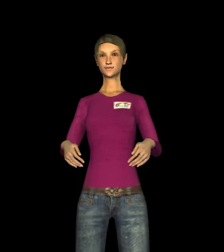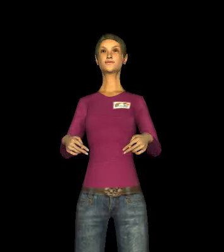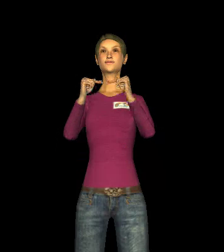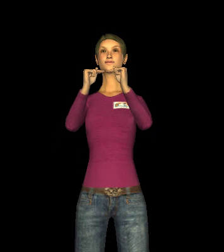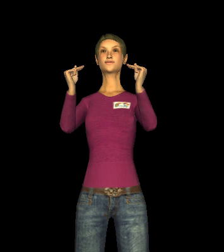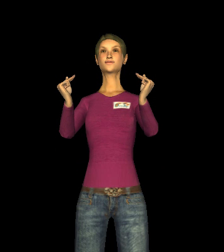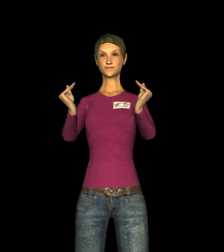جسر